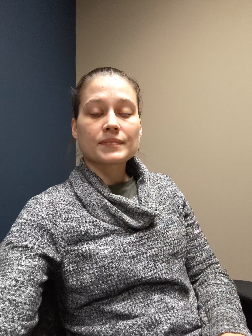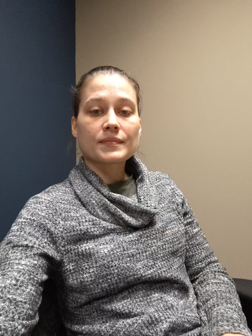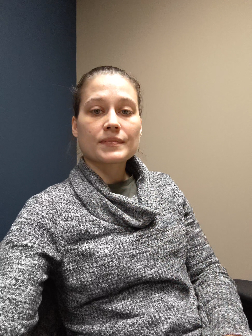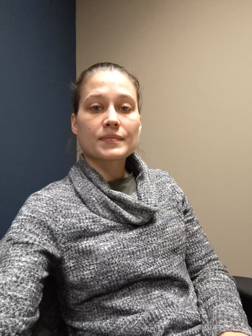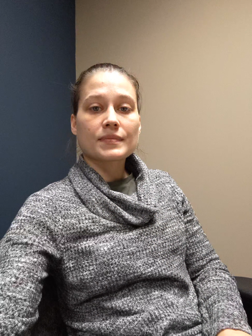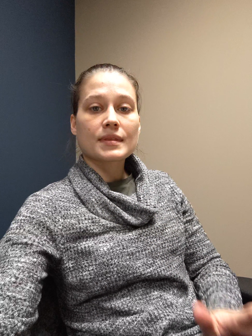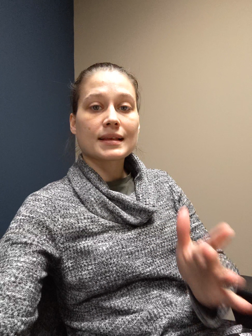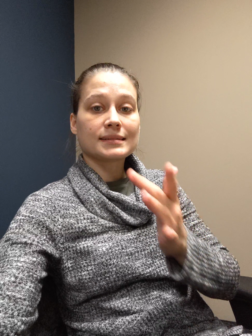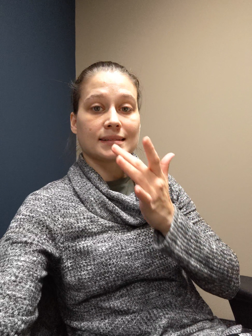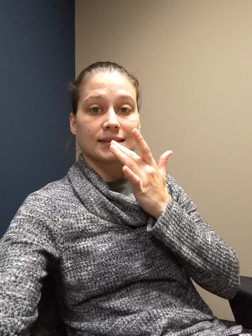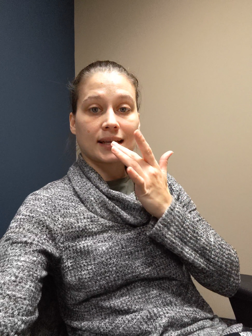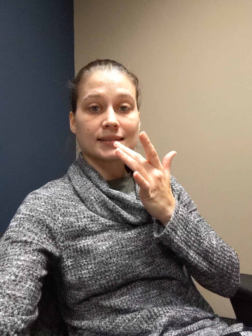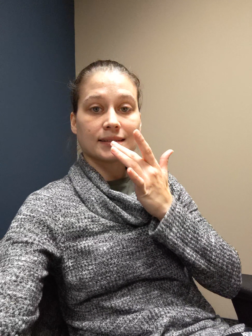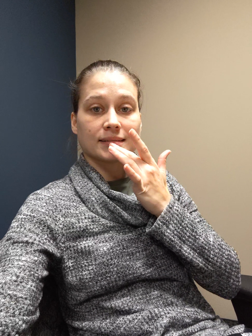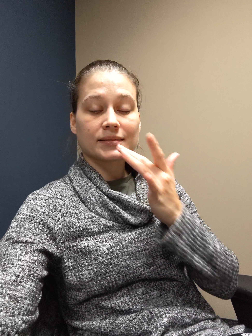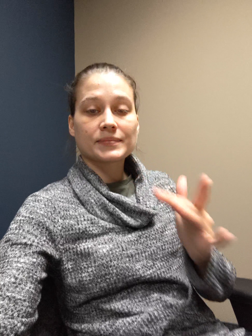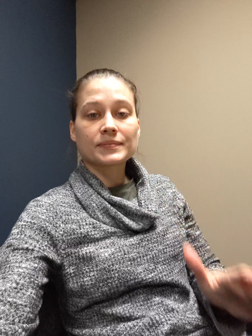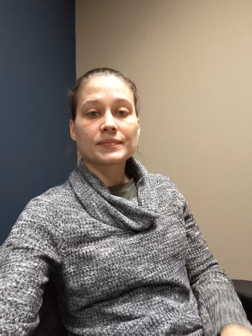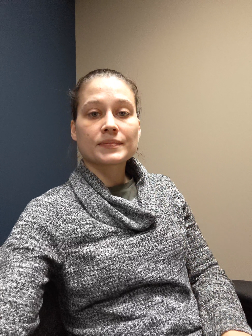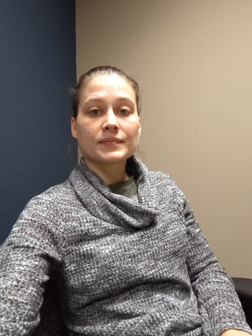taste